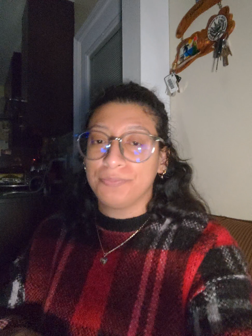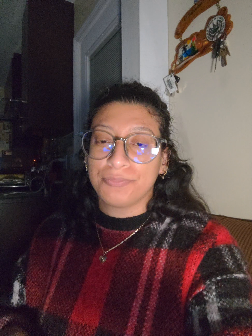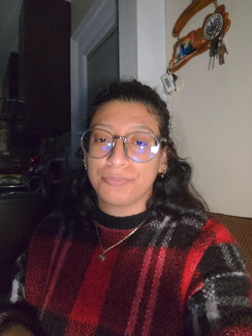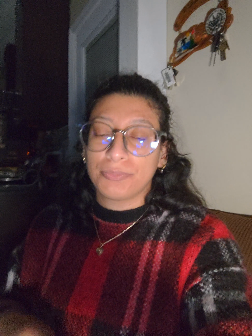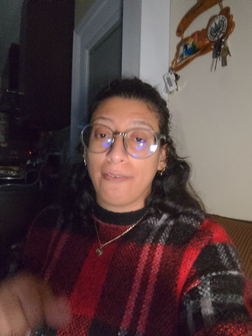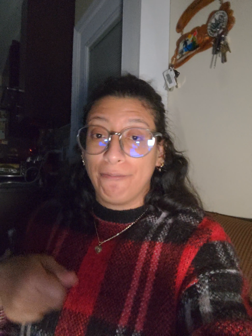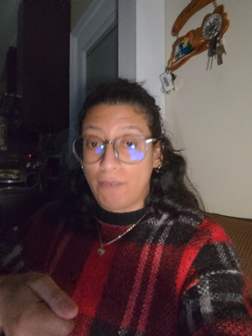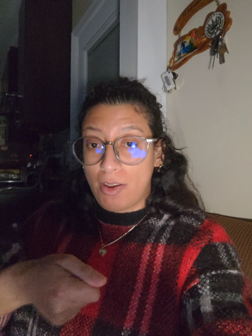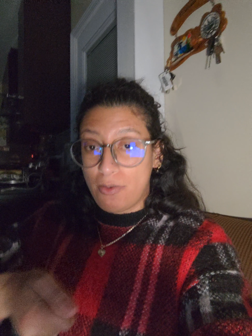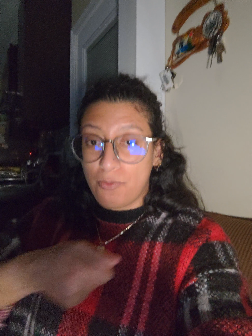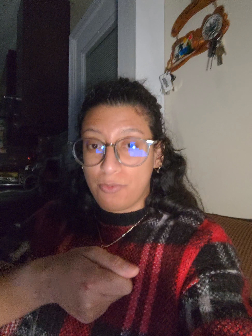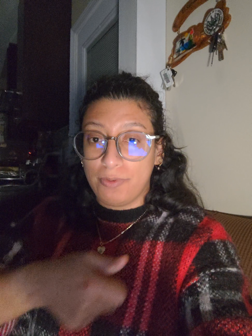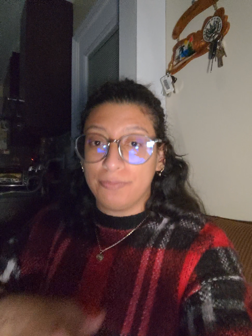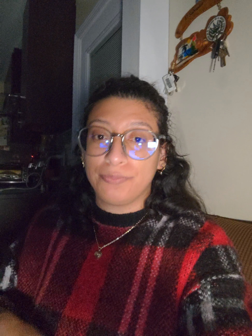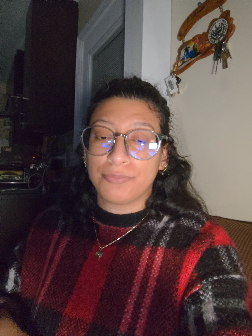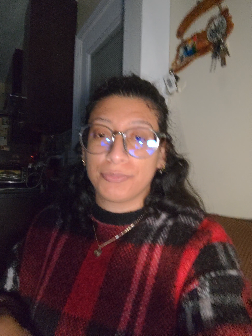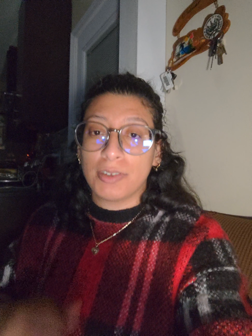vacuum